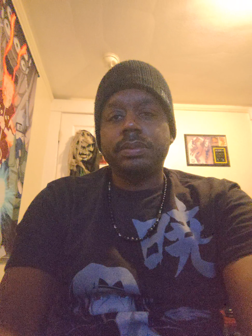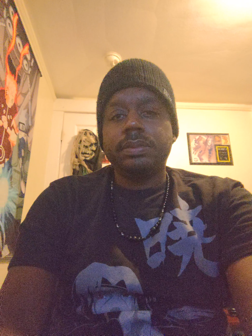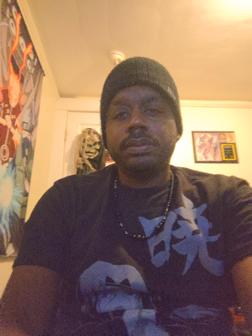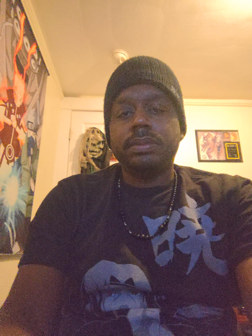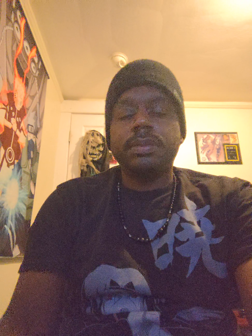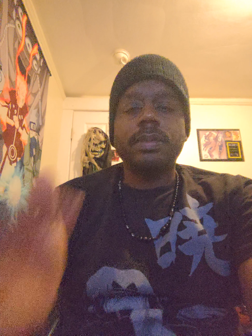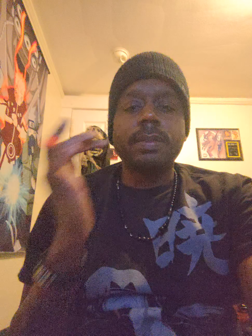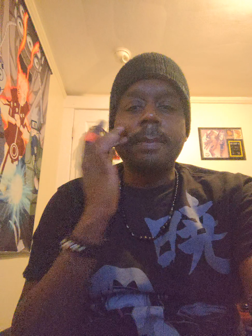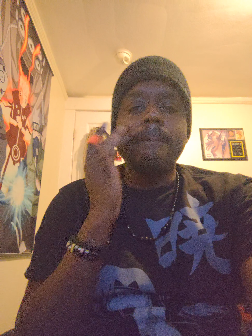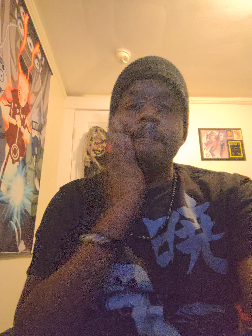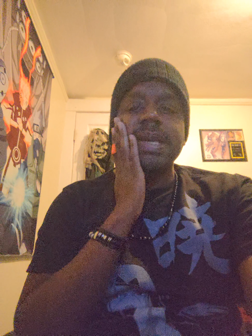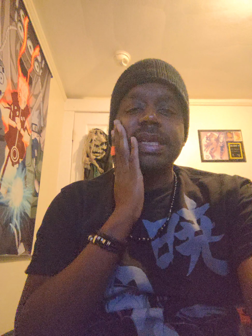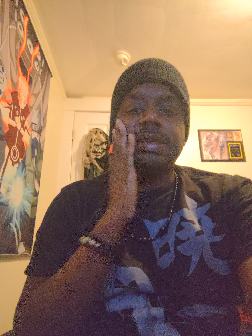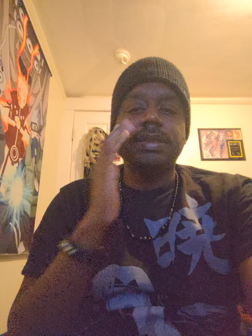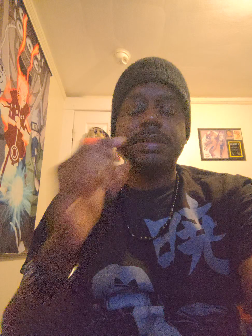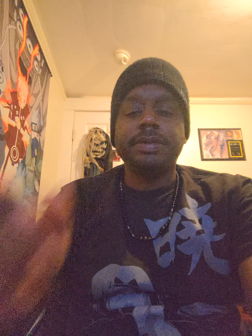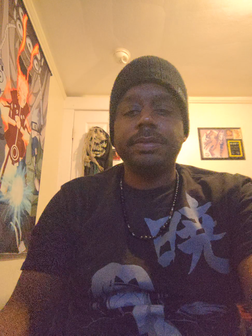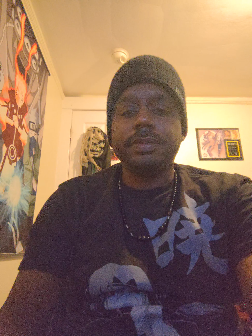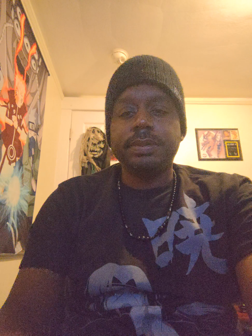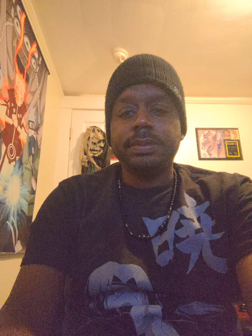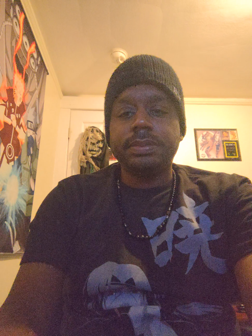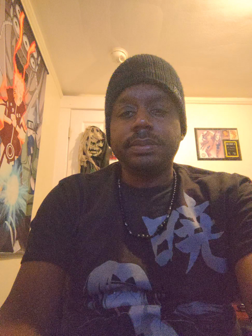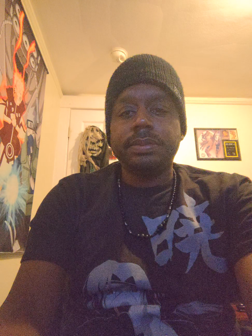bee